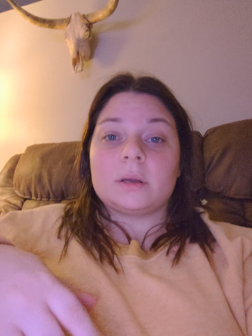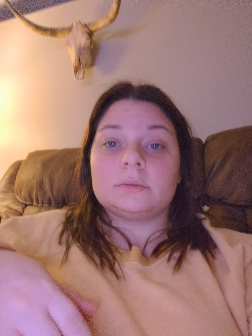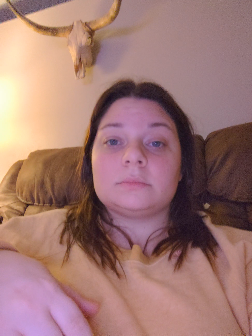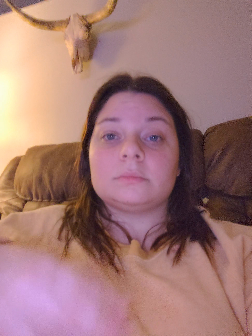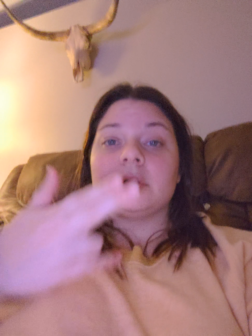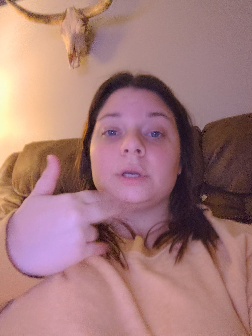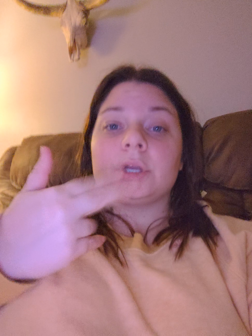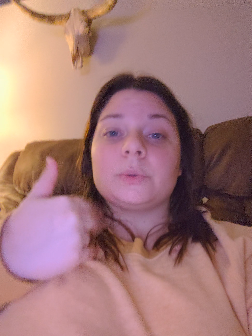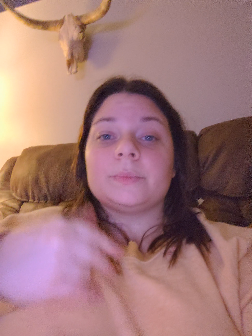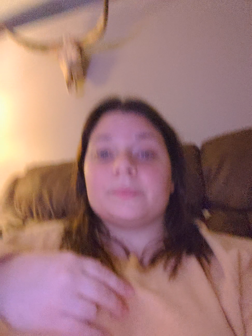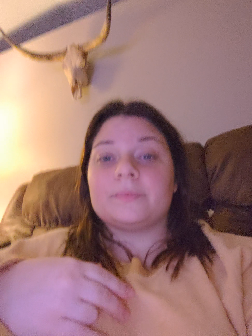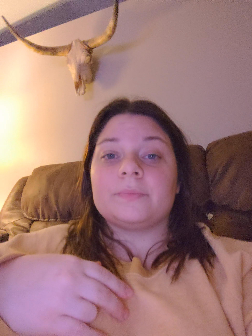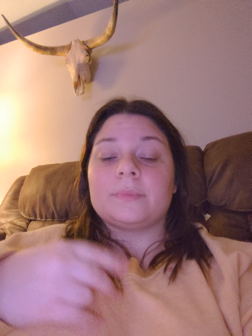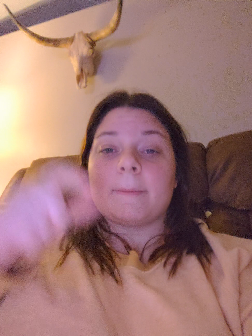cute